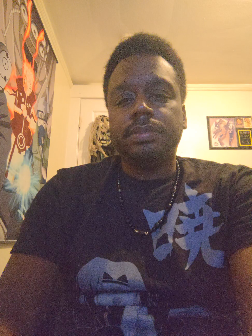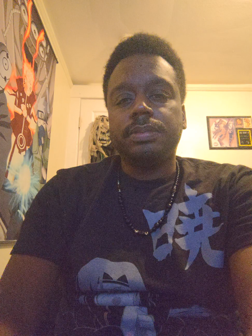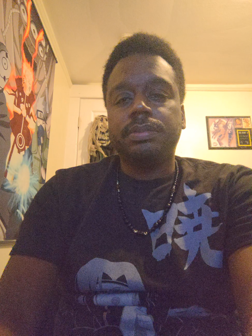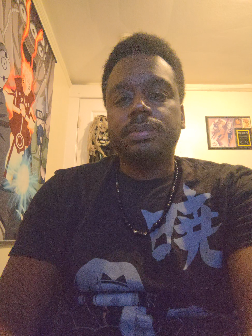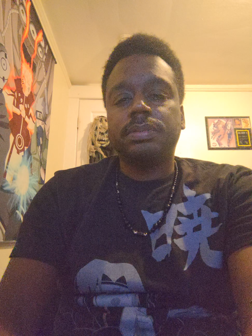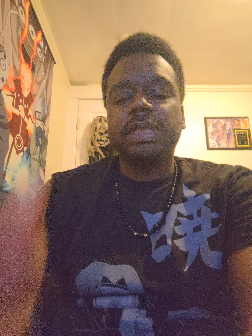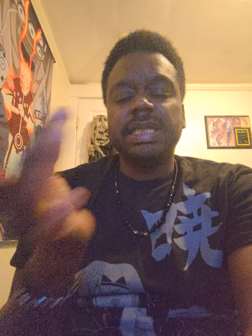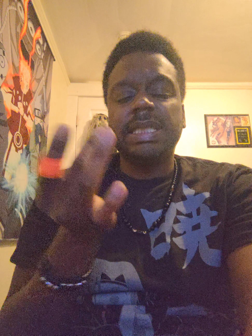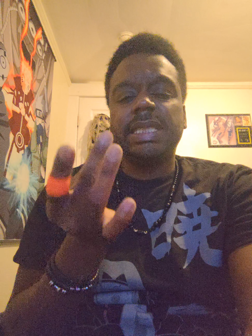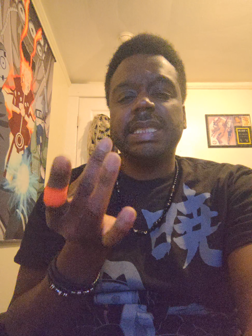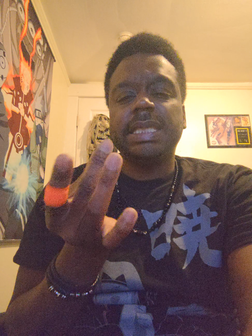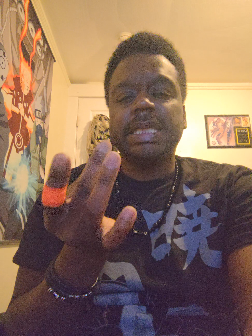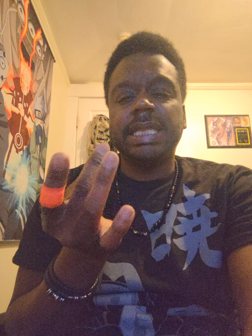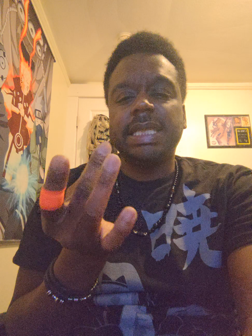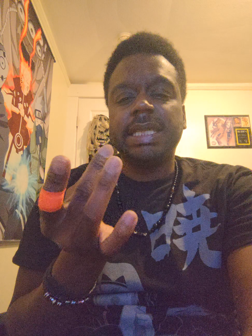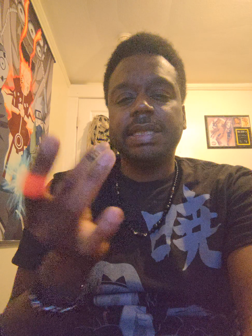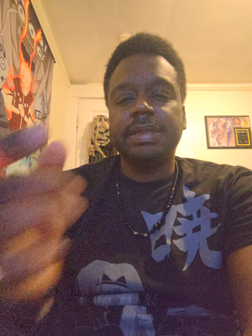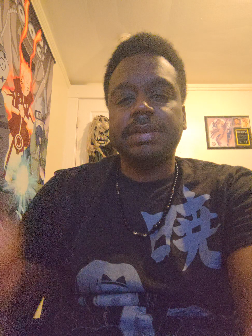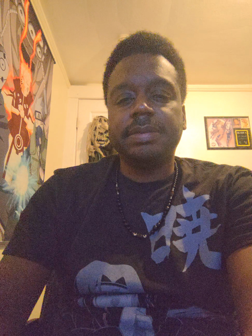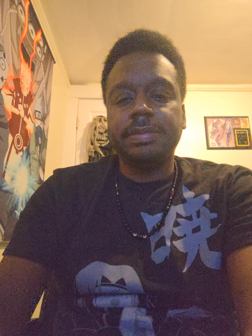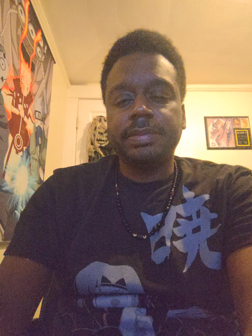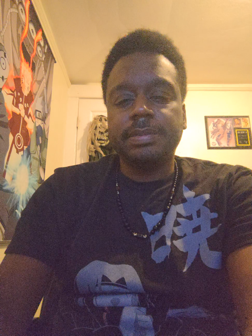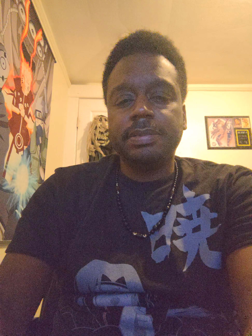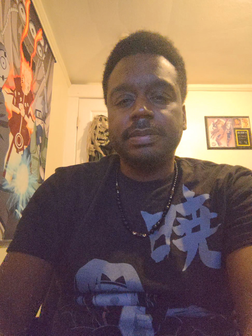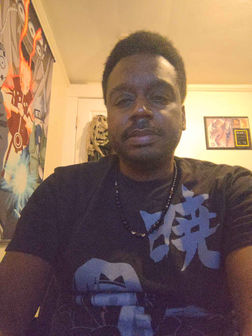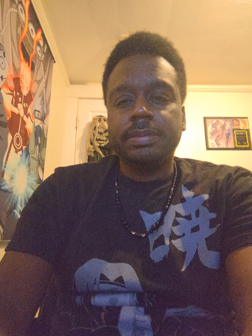sticky